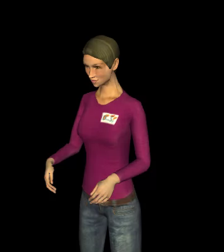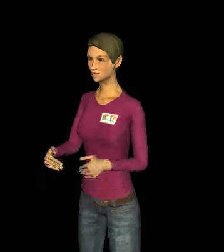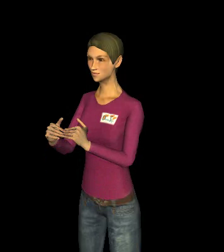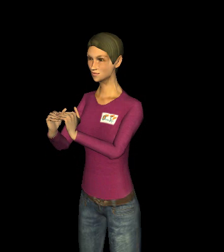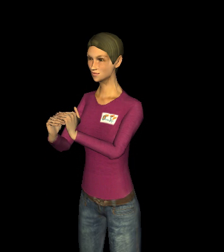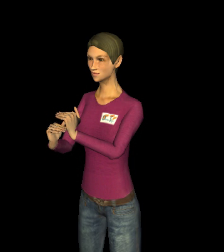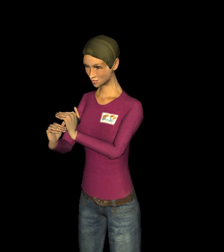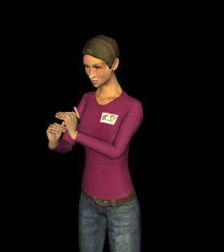تحت